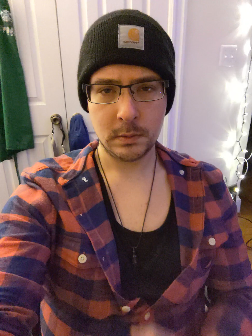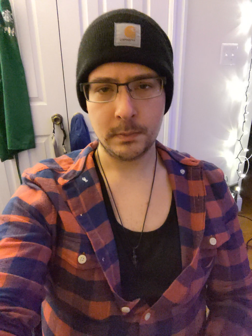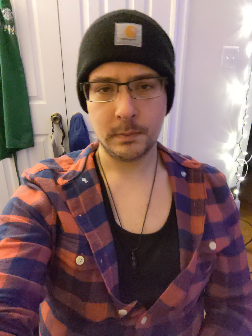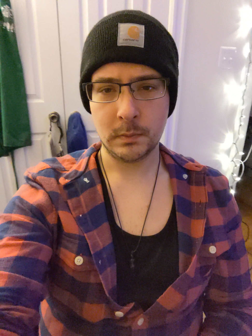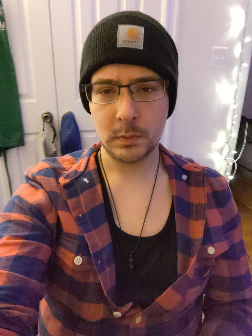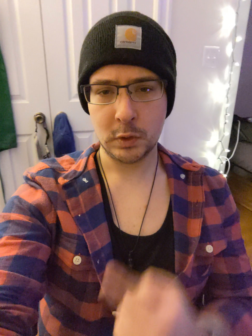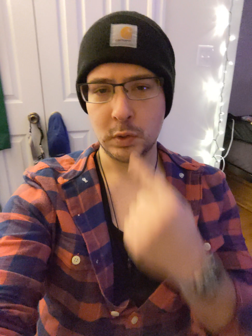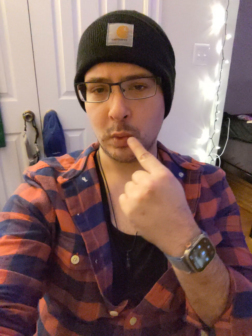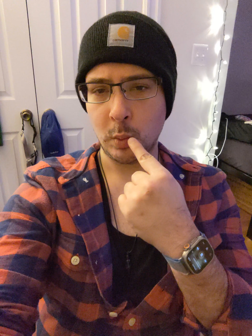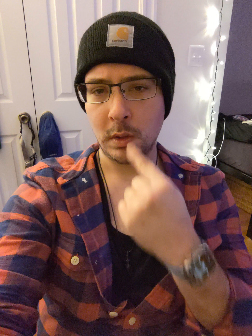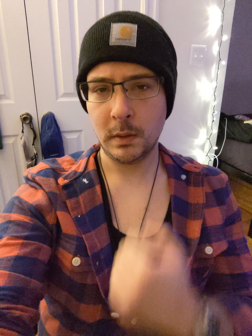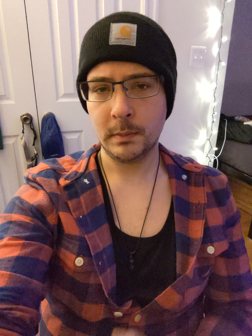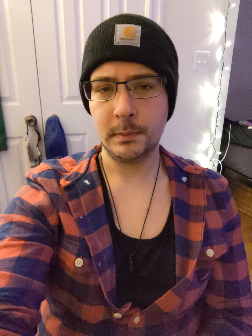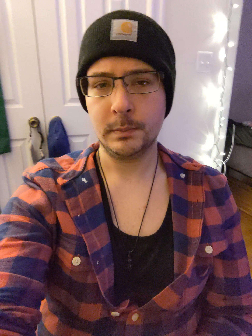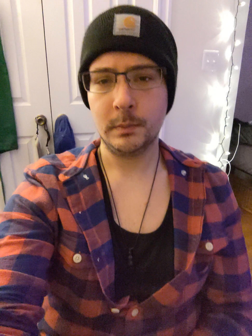tooth